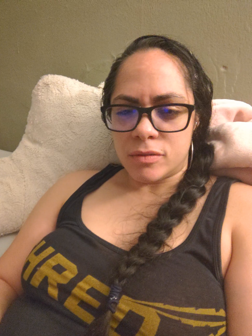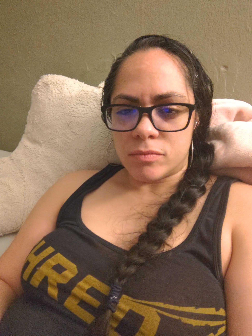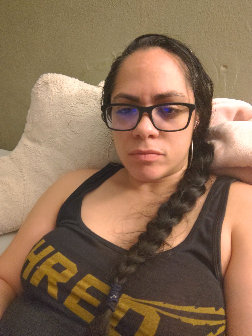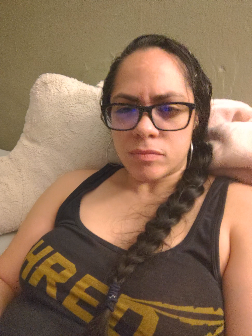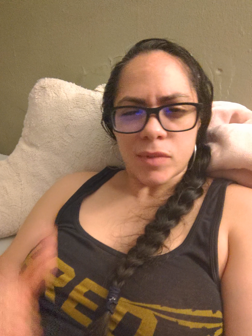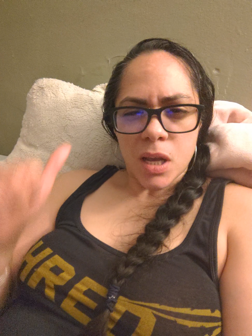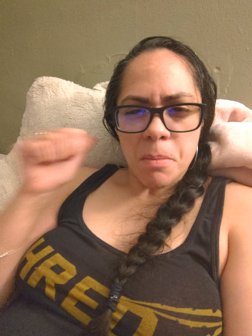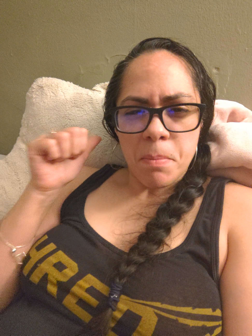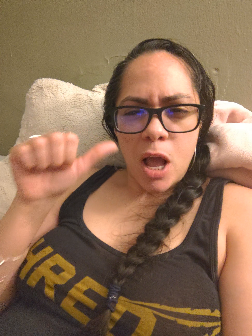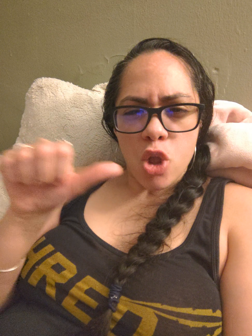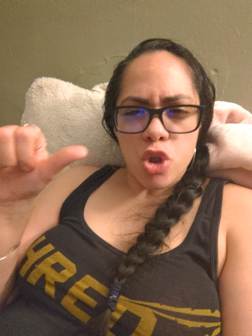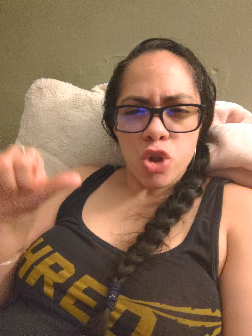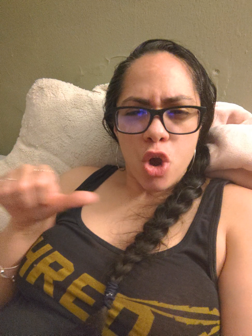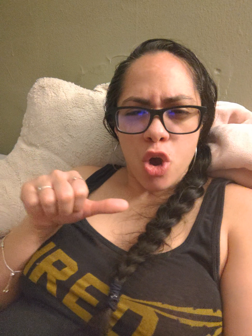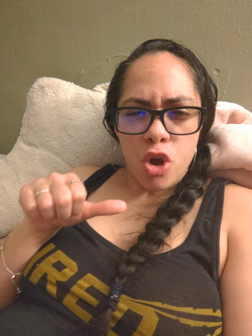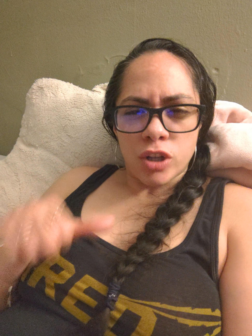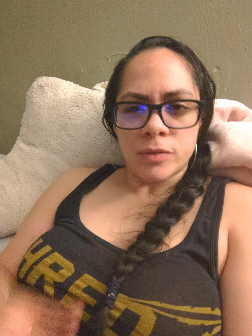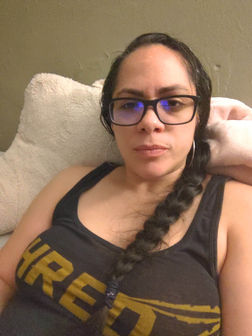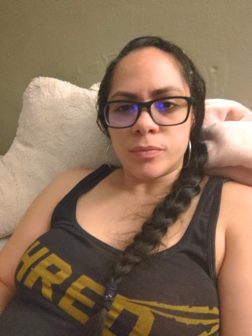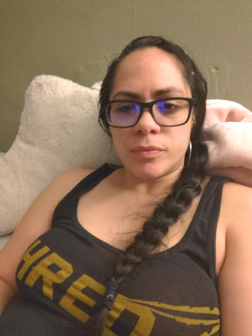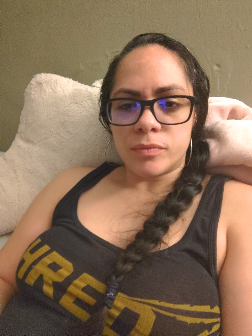backyard